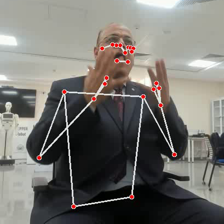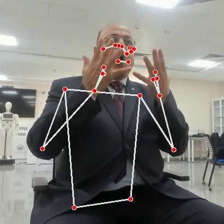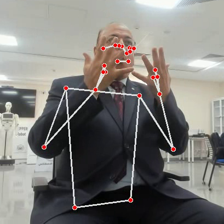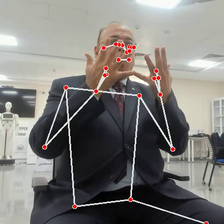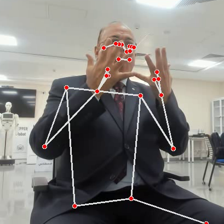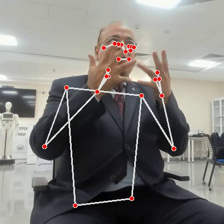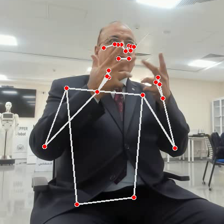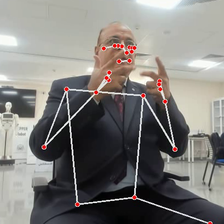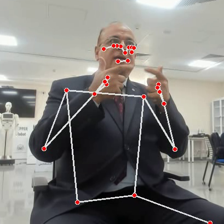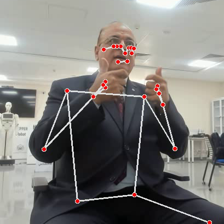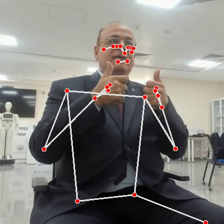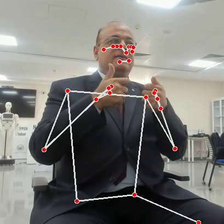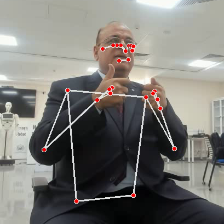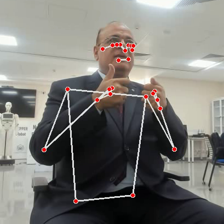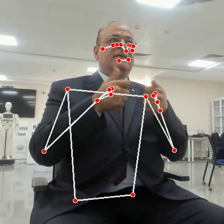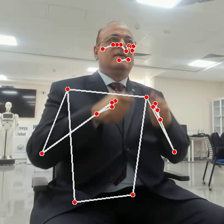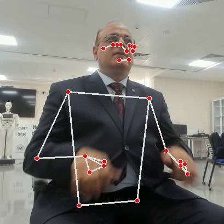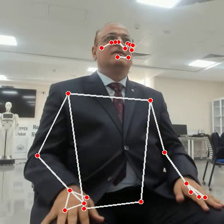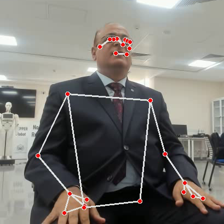whda whda